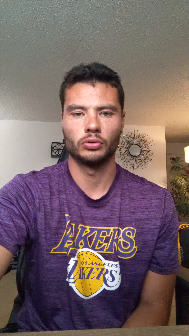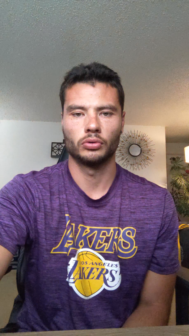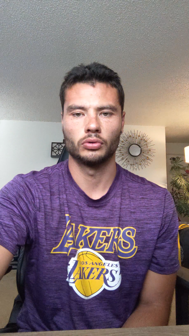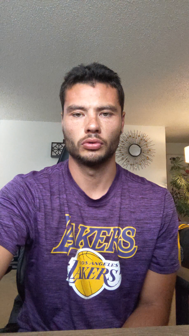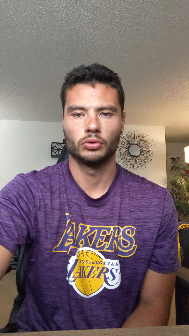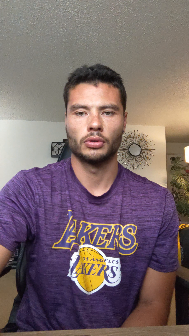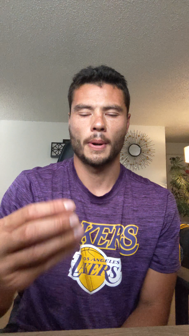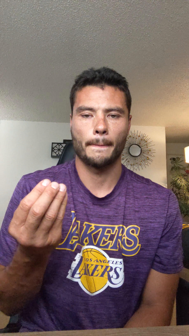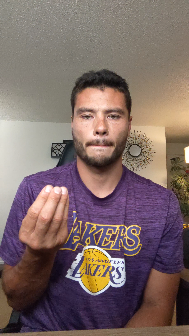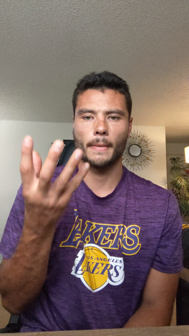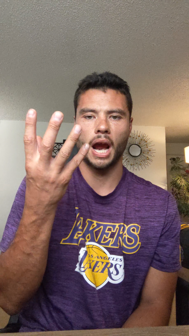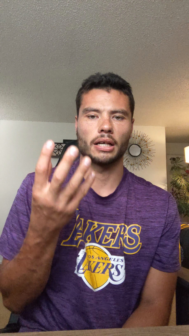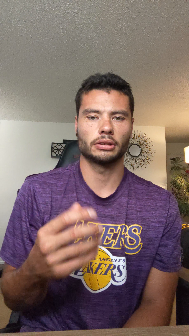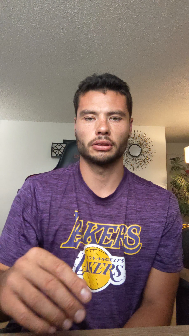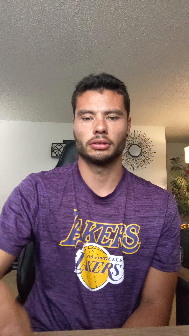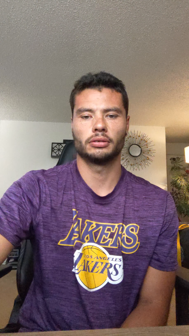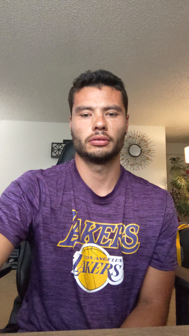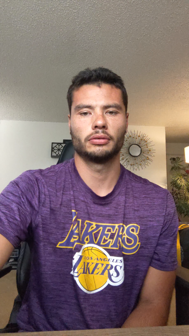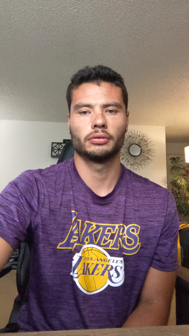plants